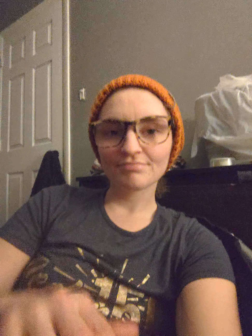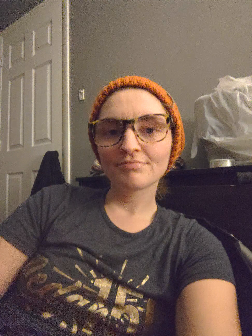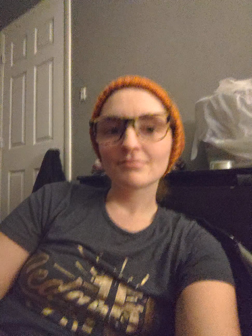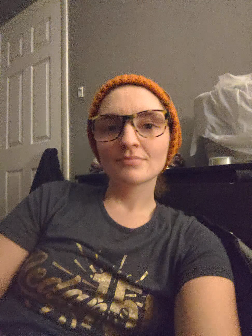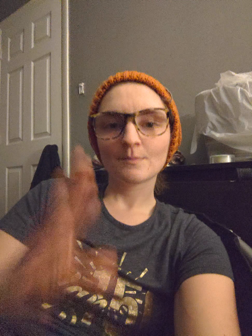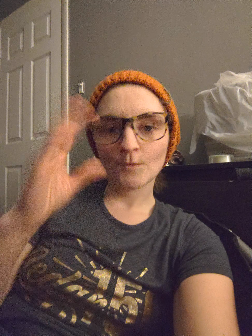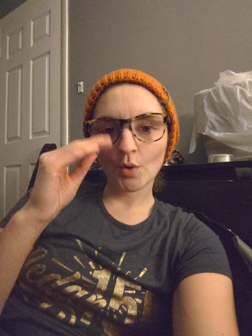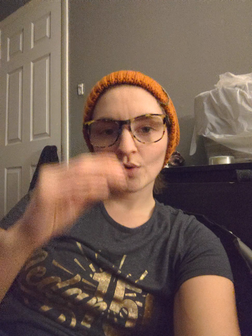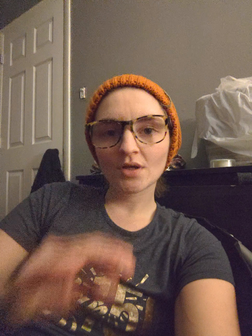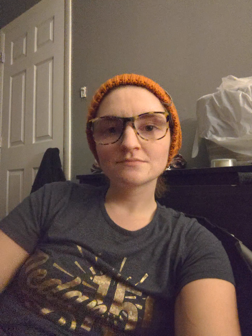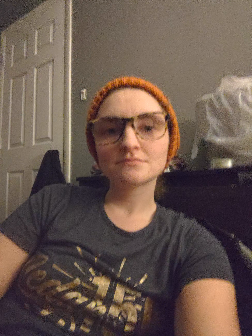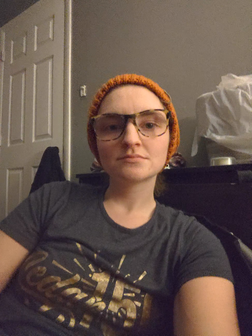boy